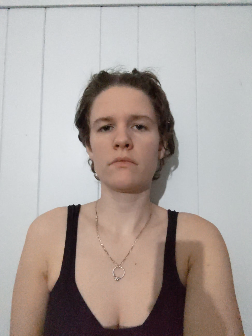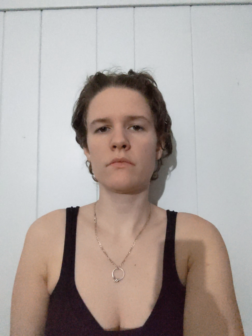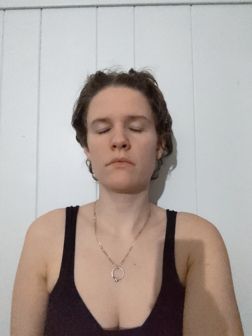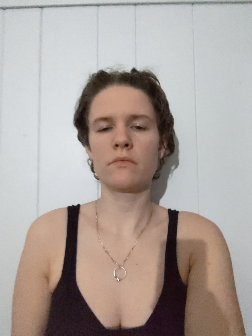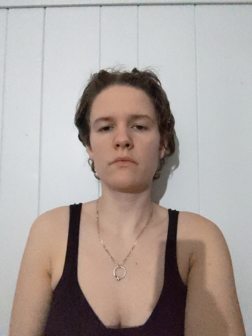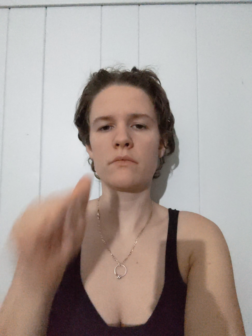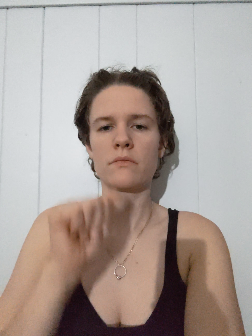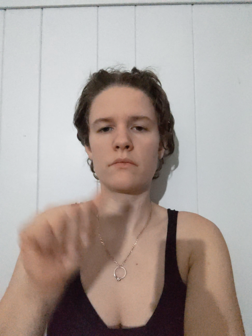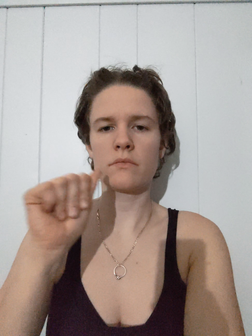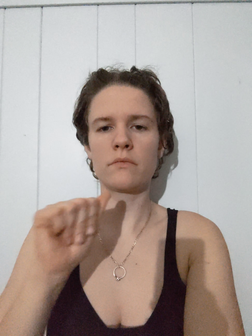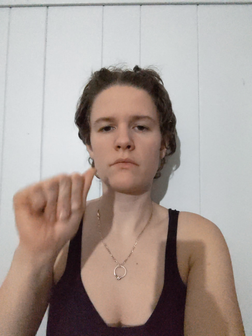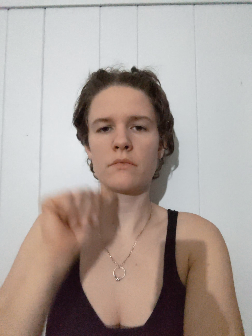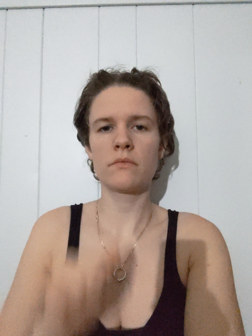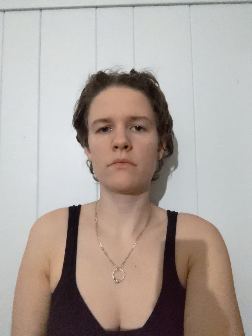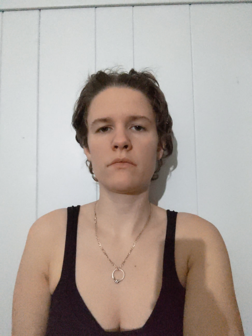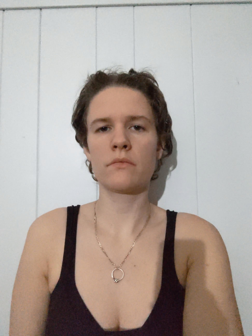aunt